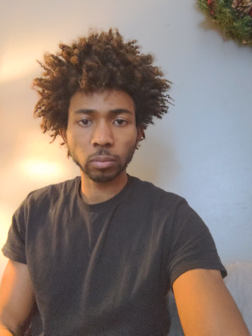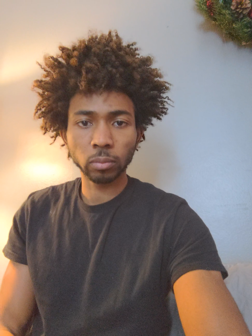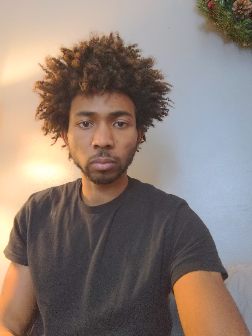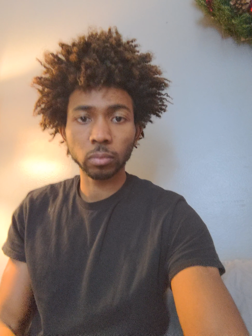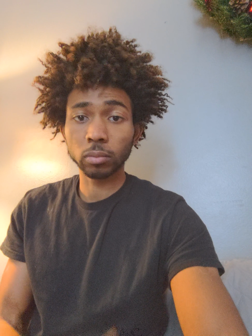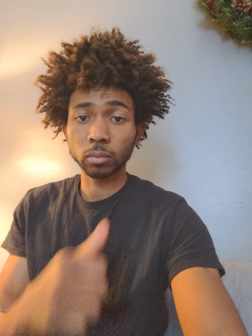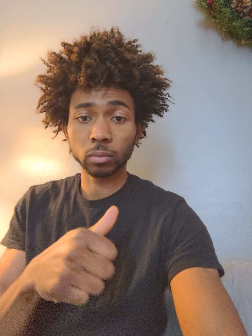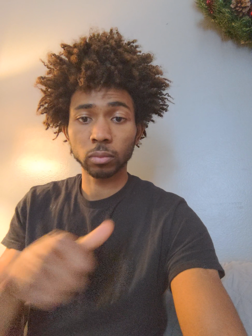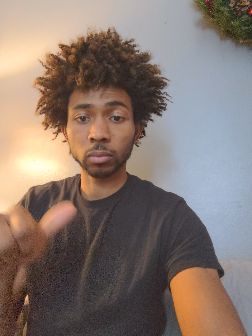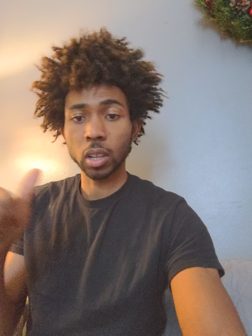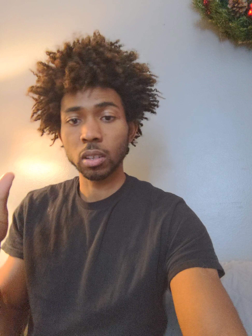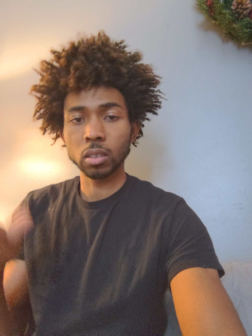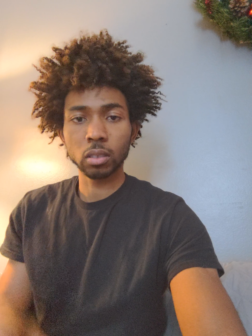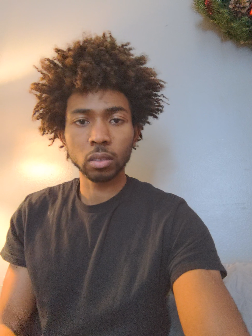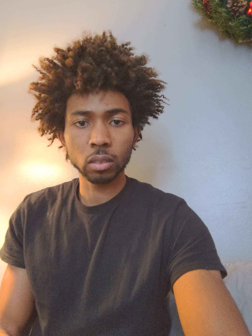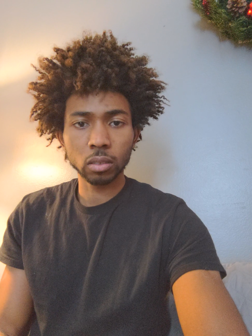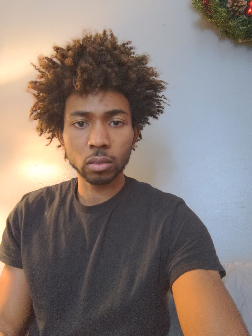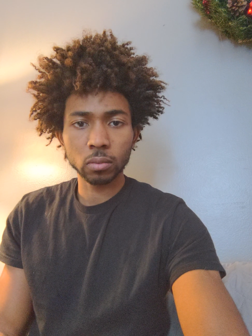any